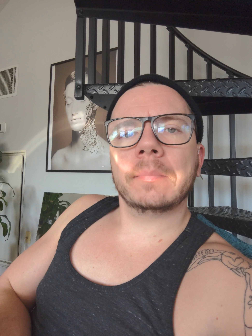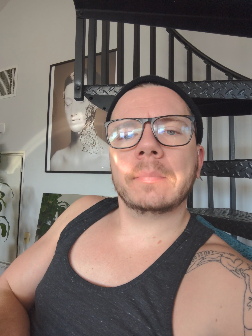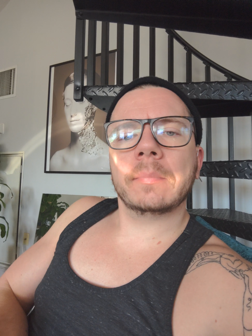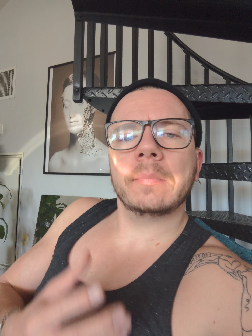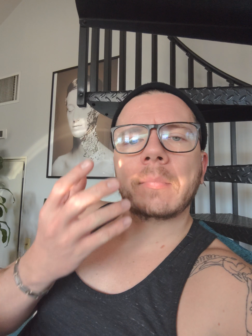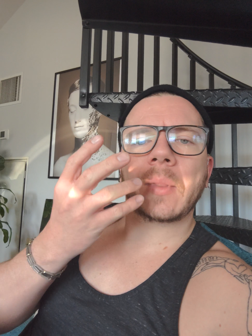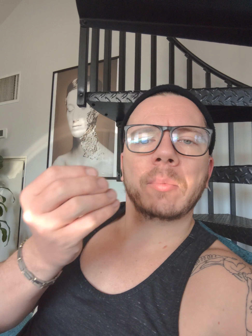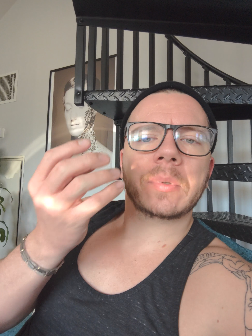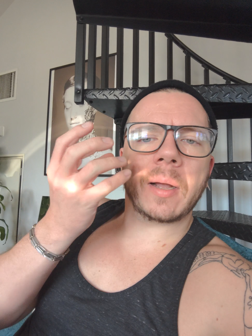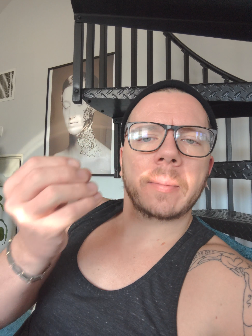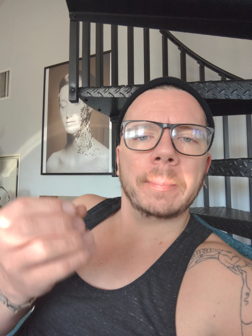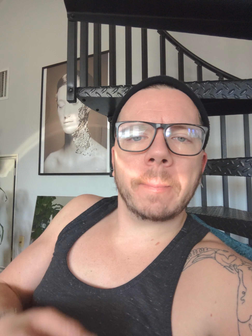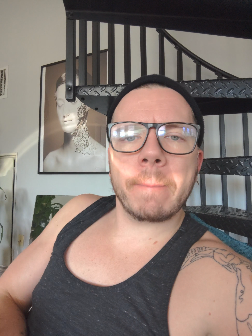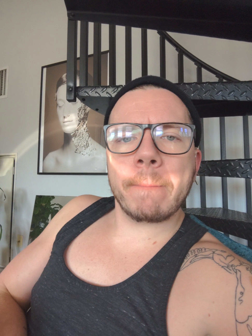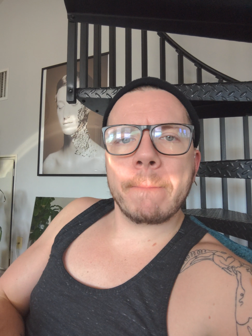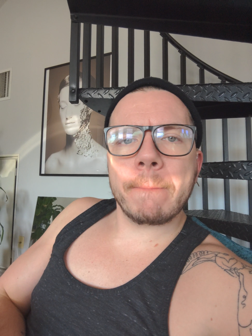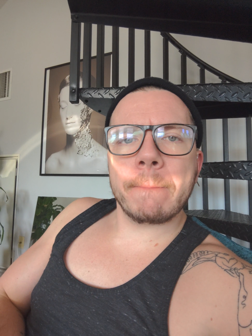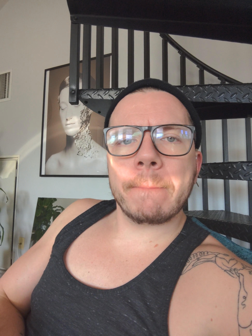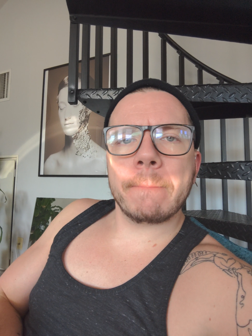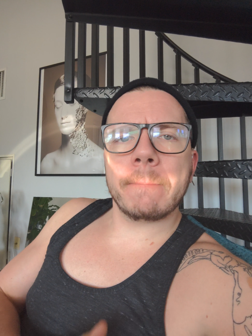outside